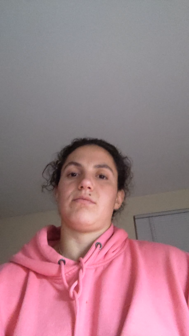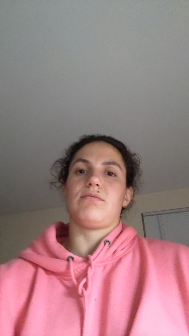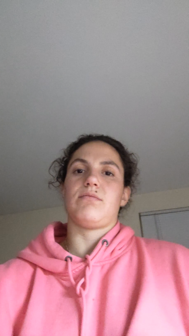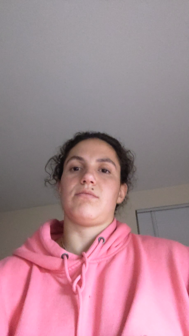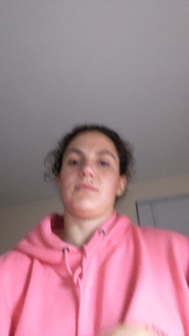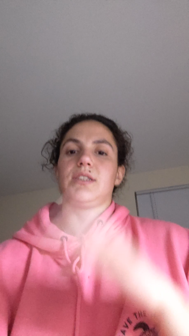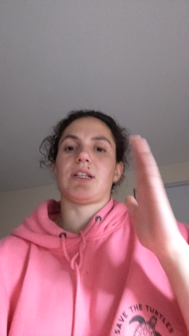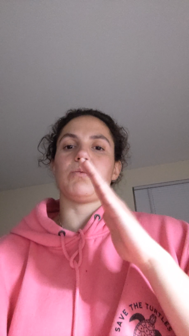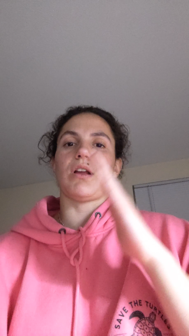downtown